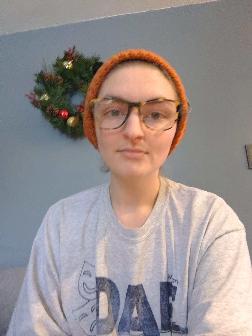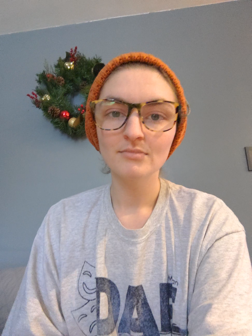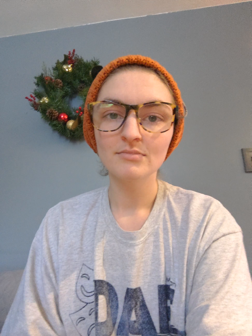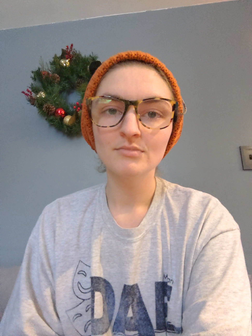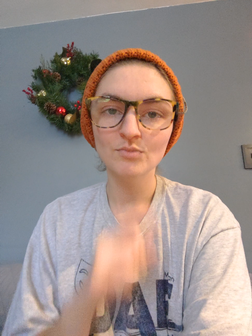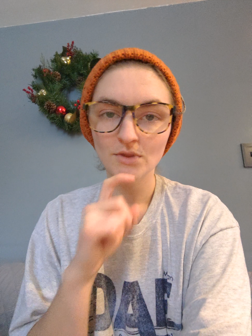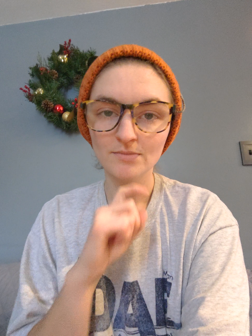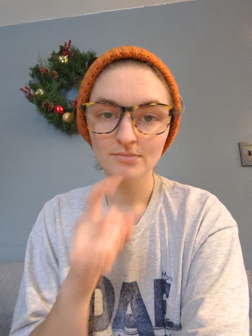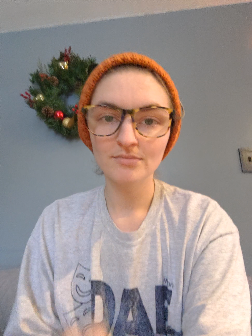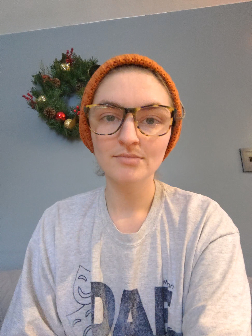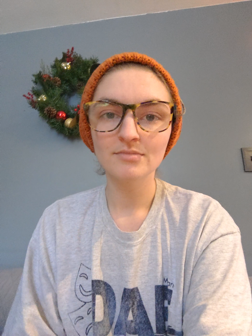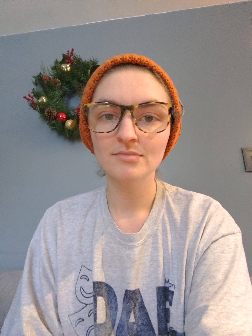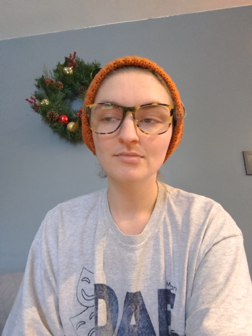garbage